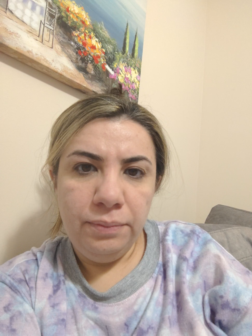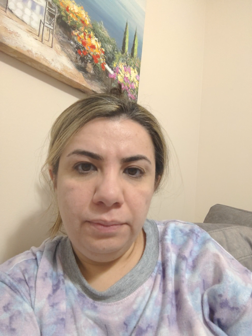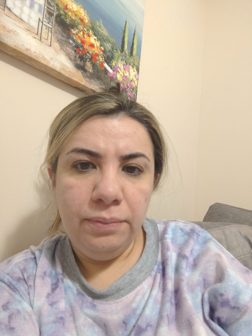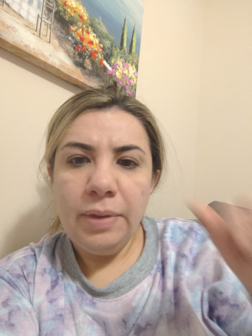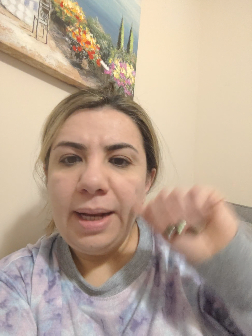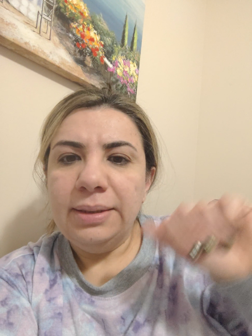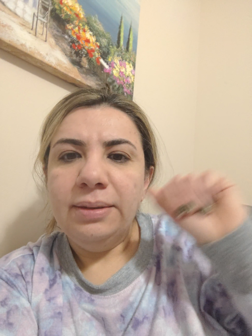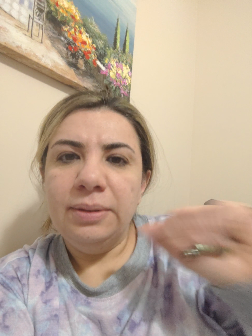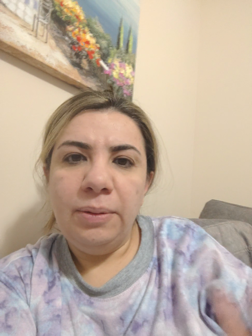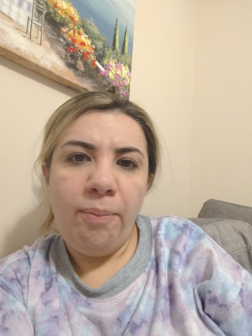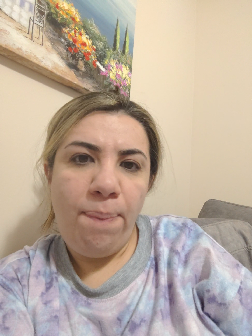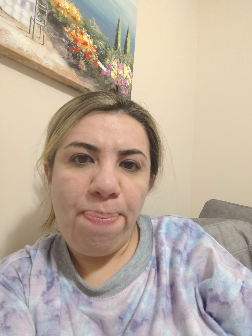aunt